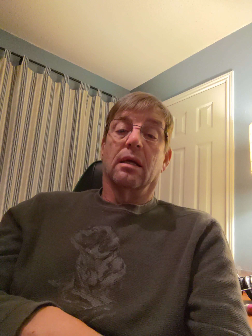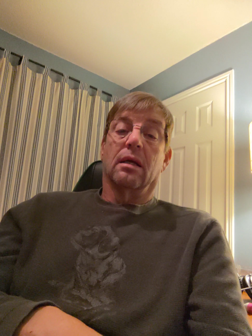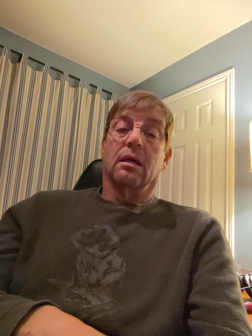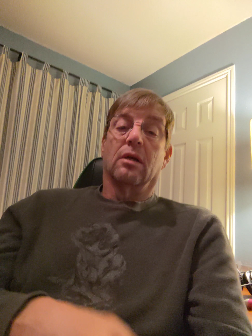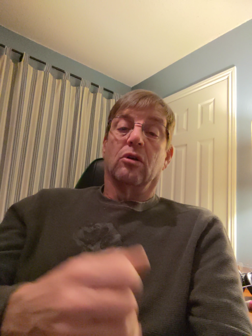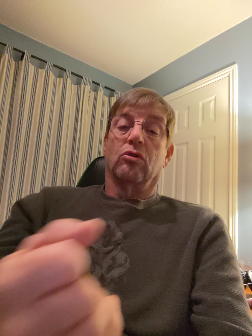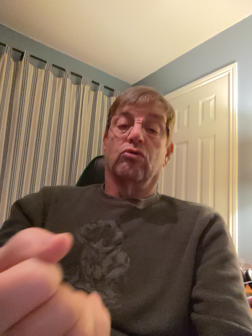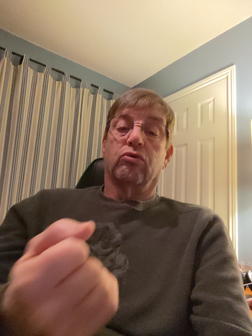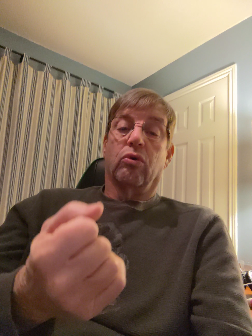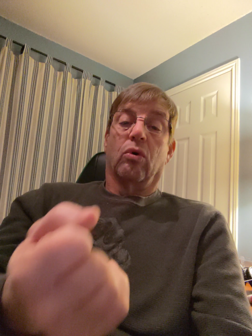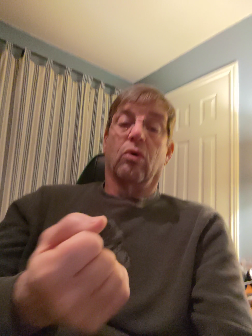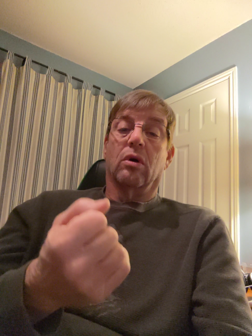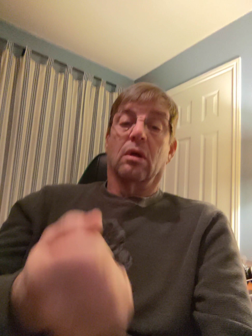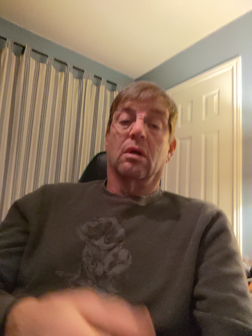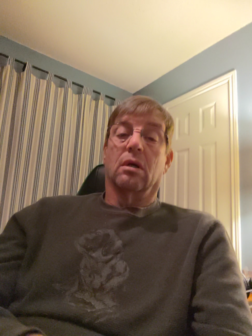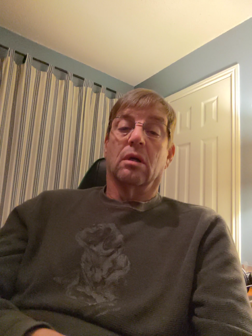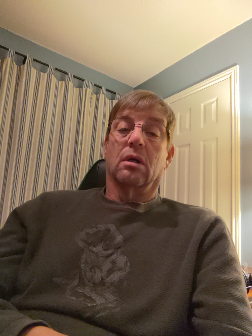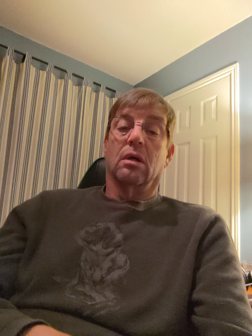drawer